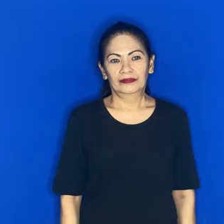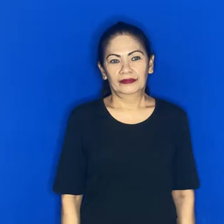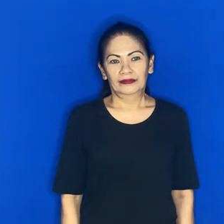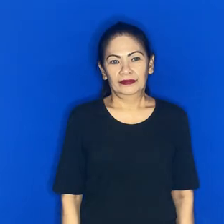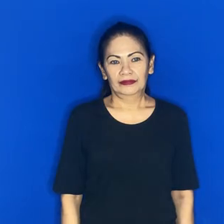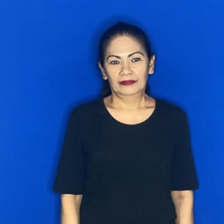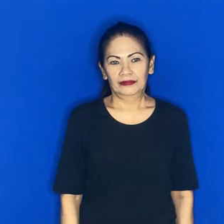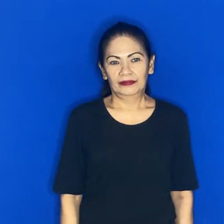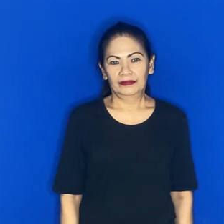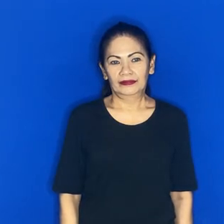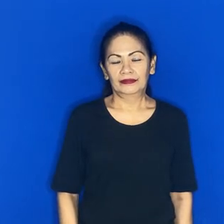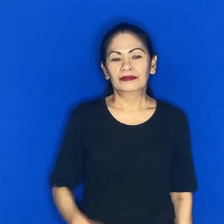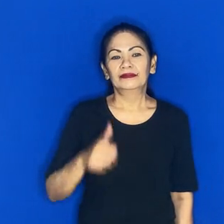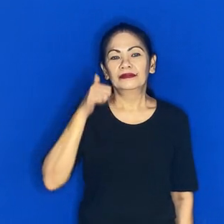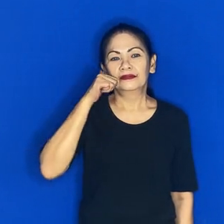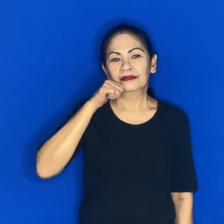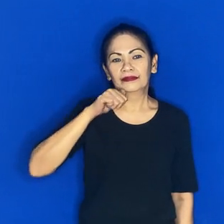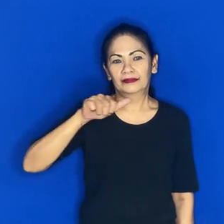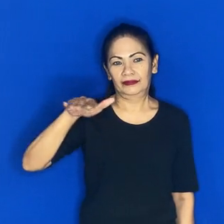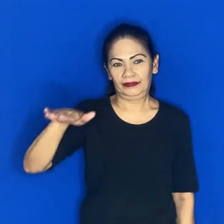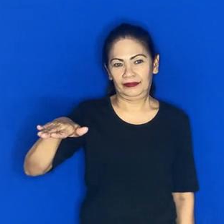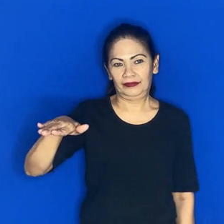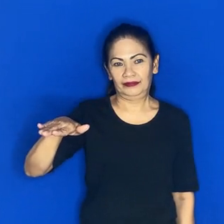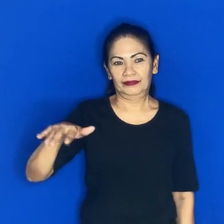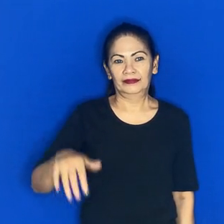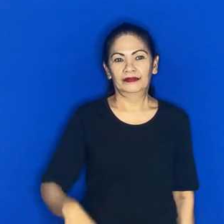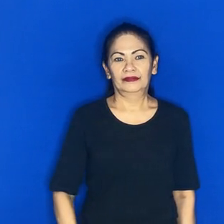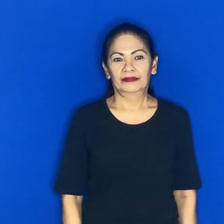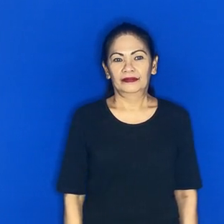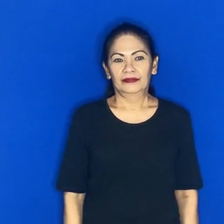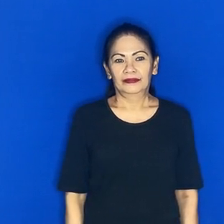girl